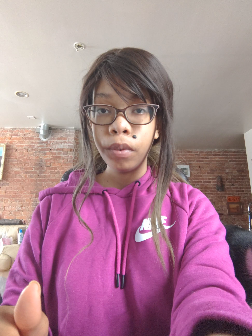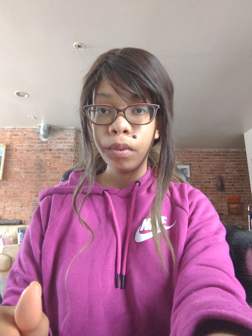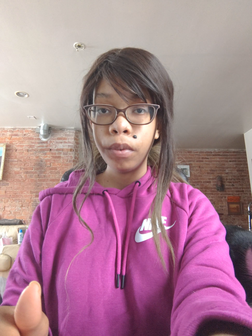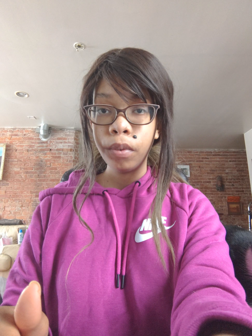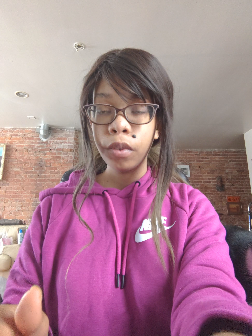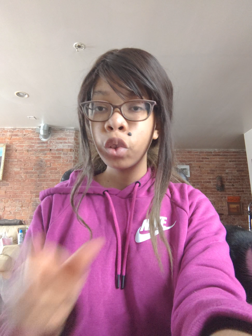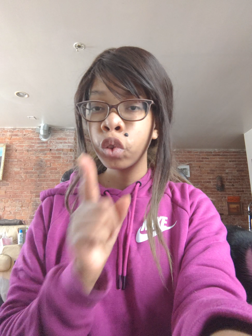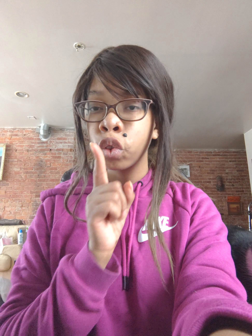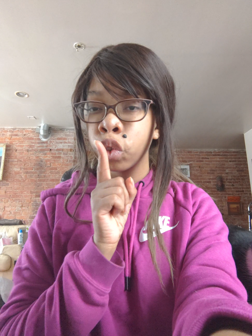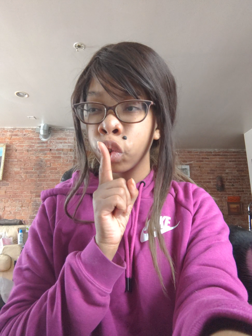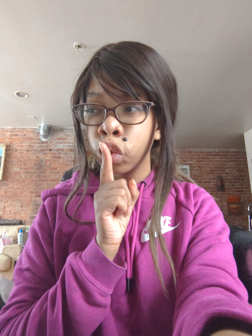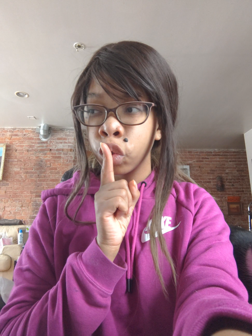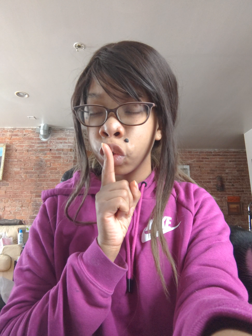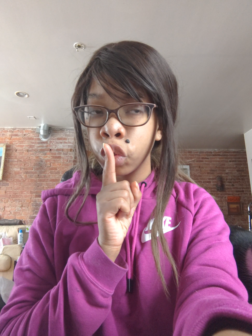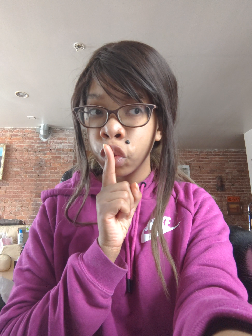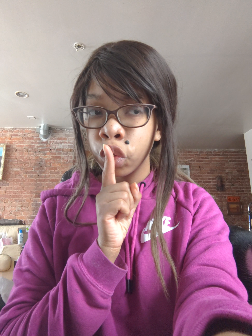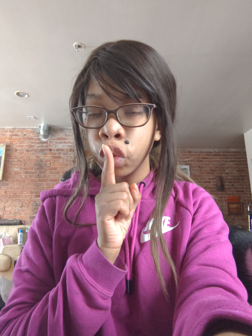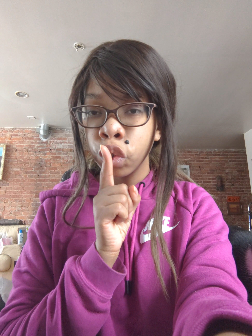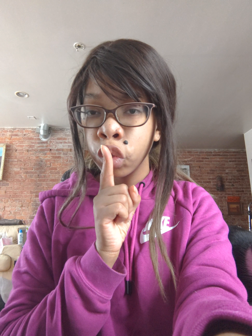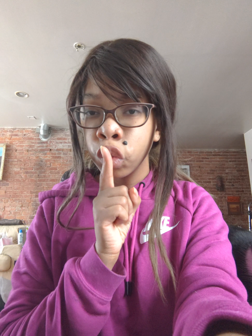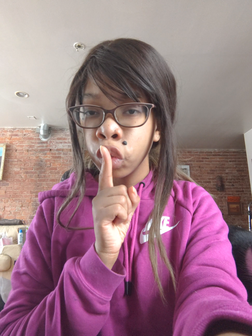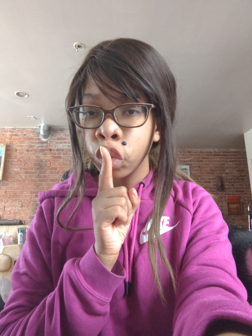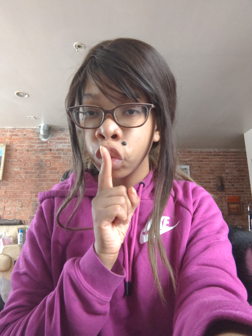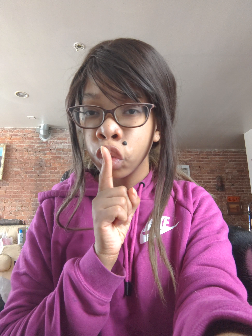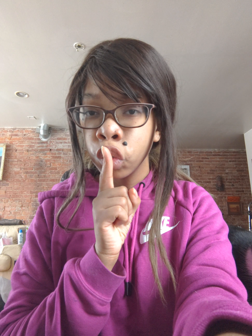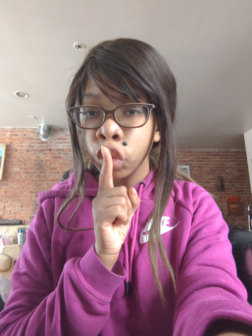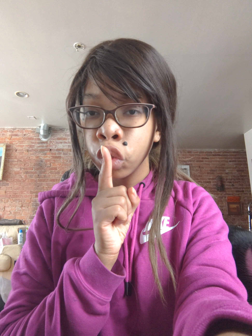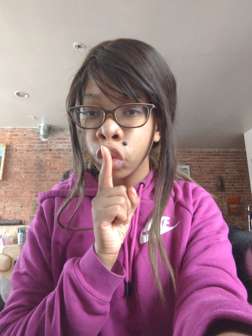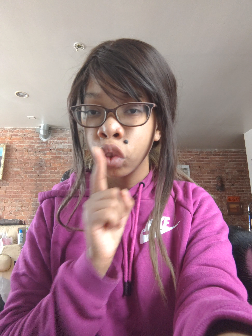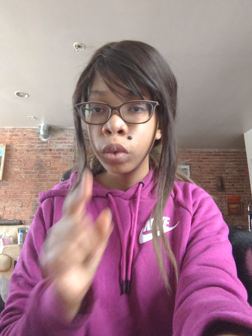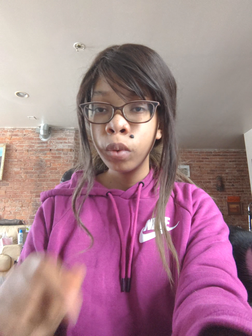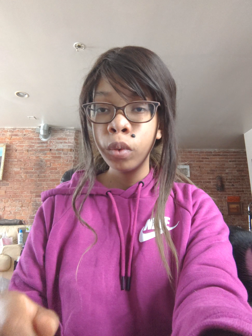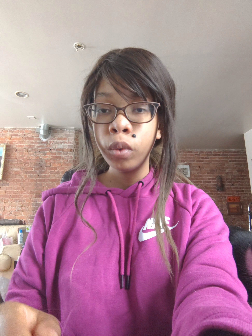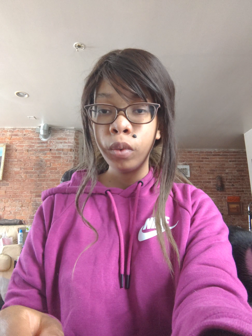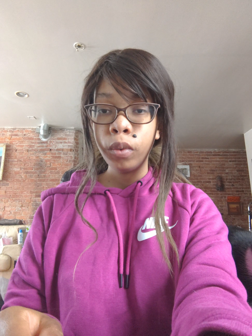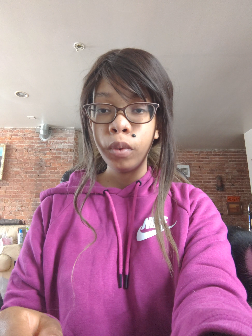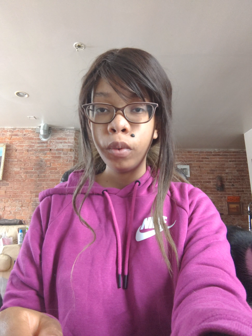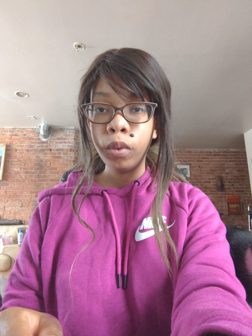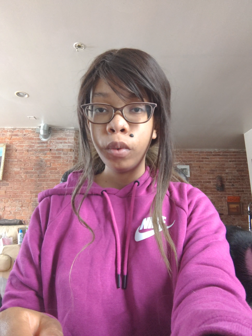shhh